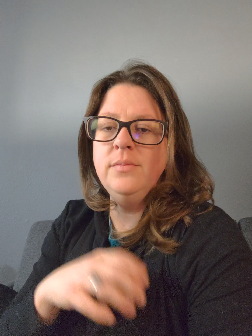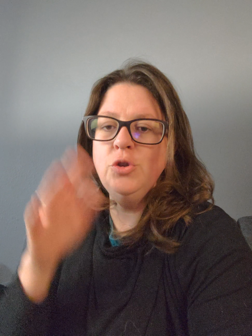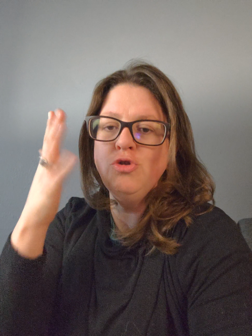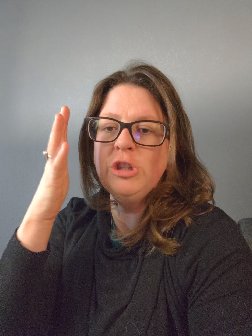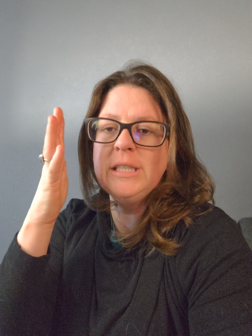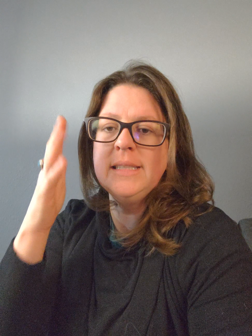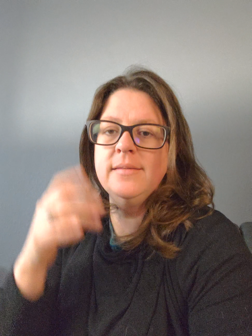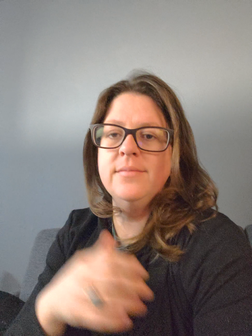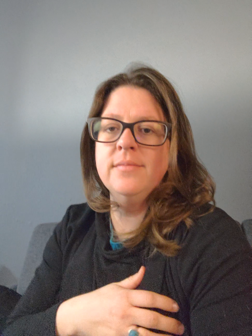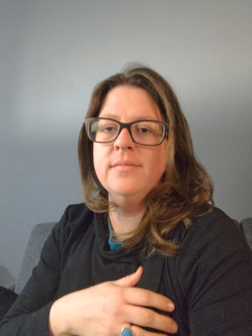tree